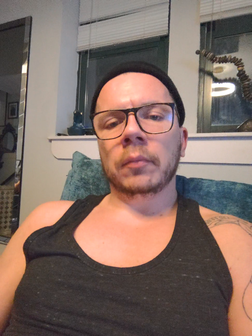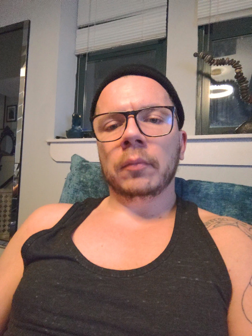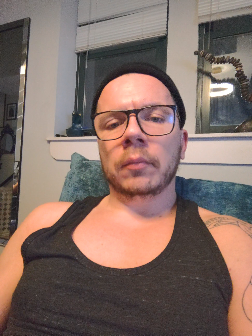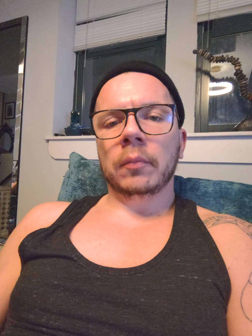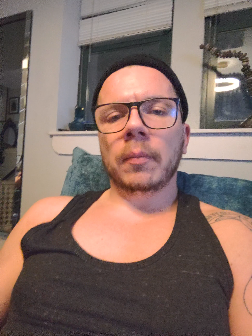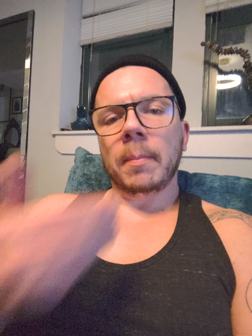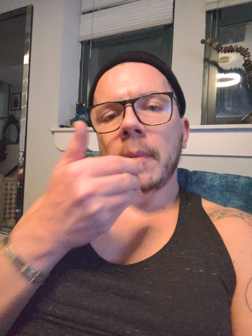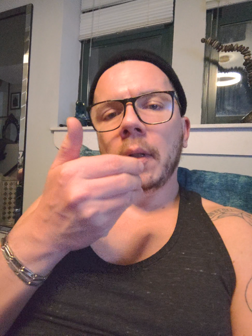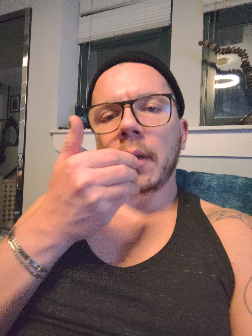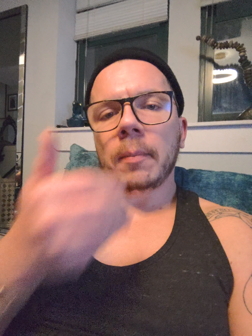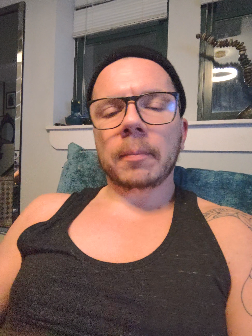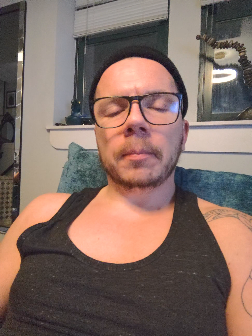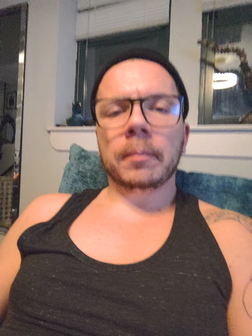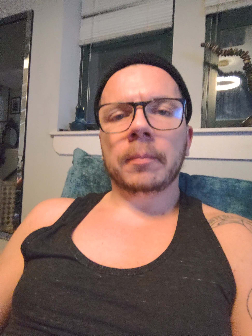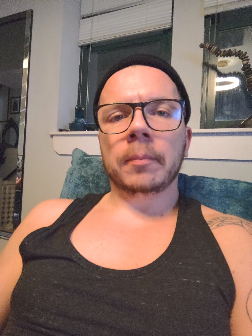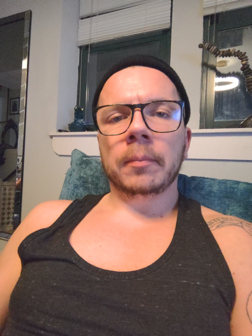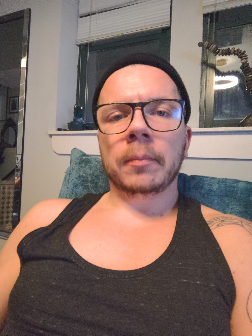pizza